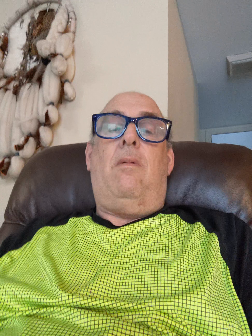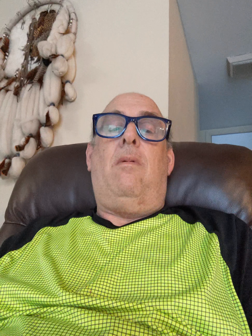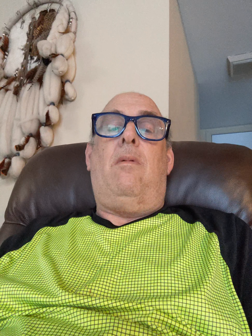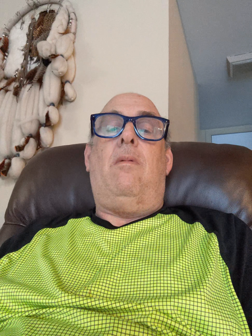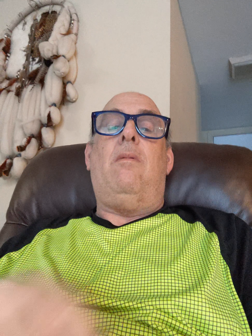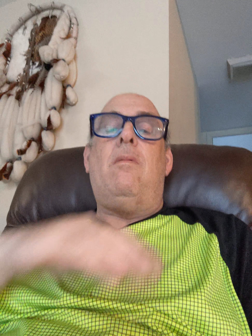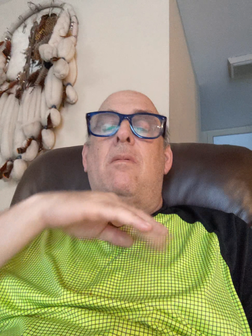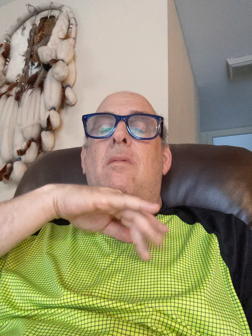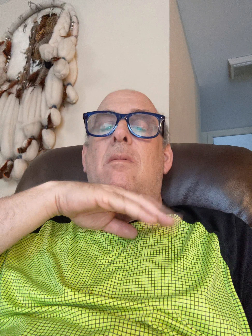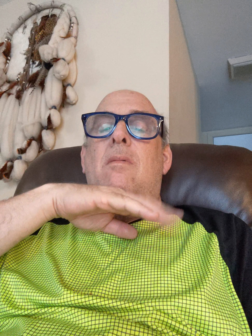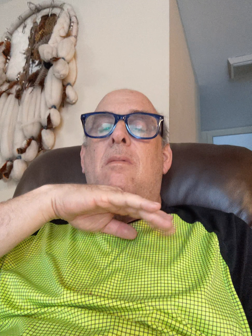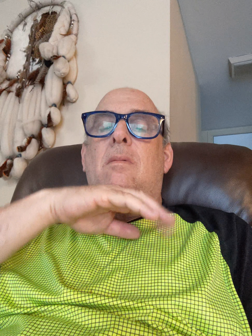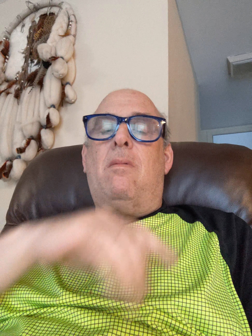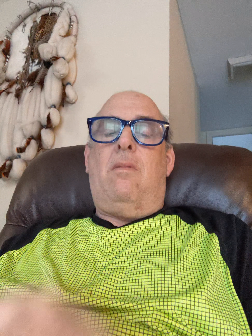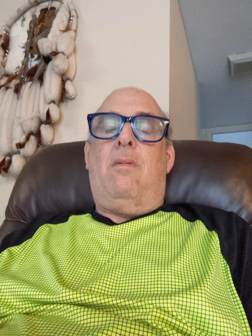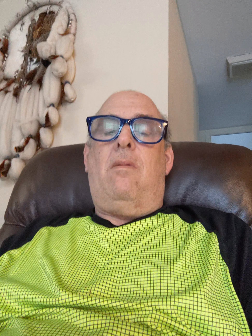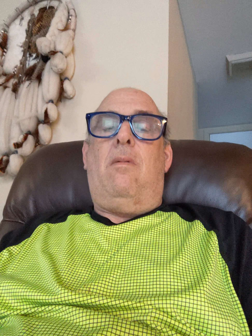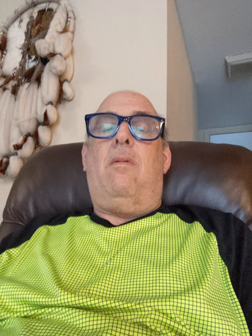dirty